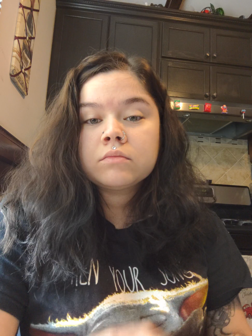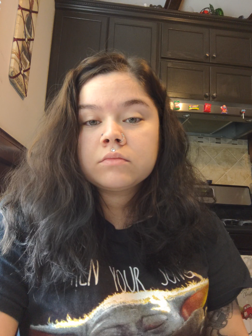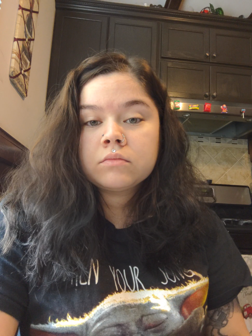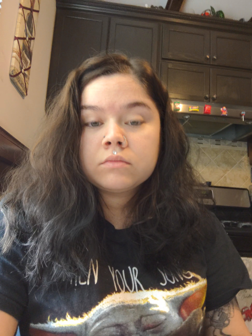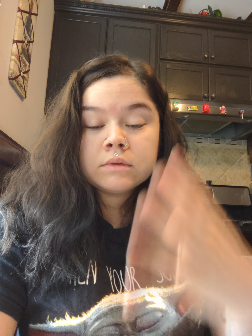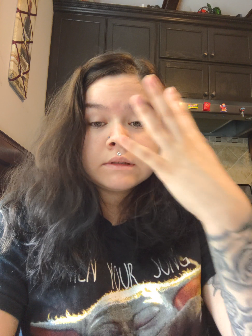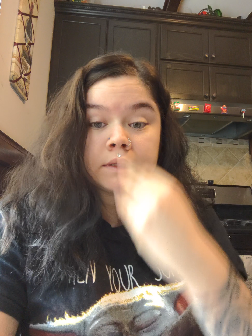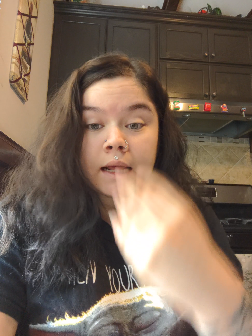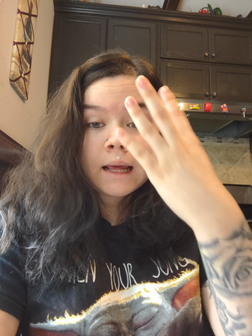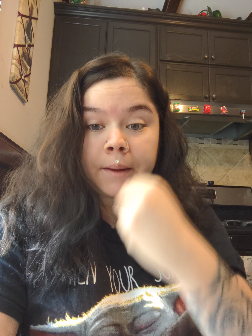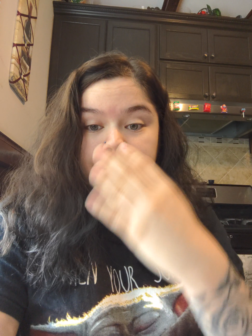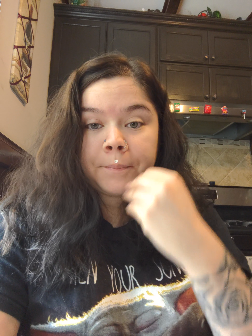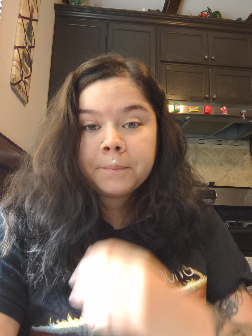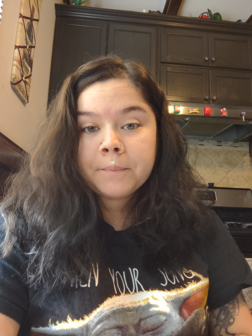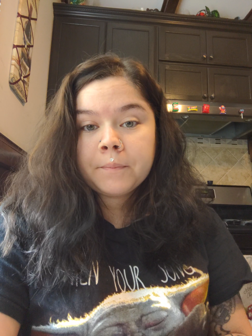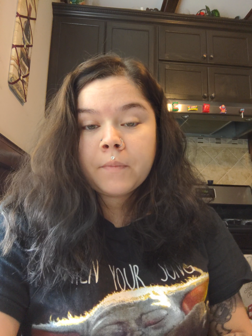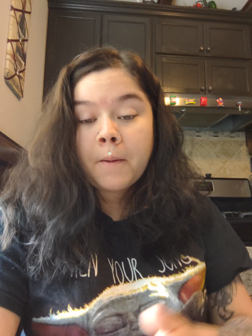sleep